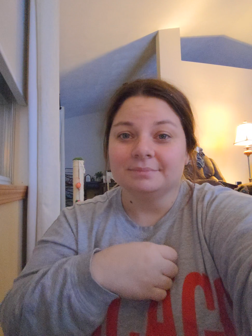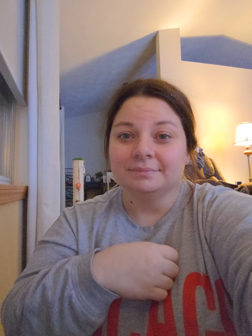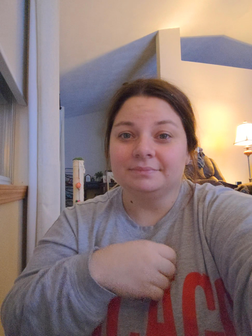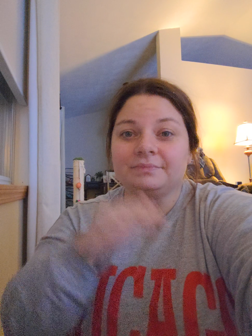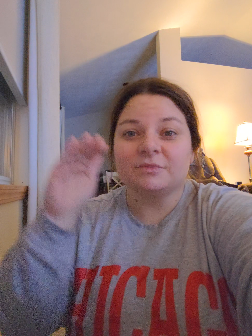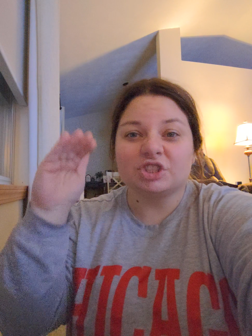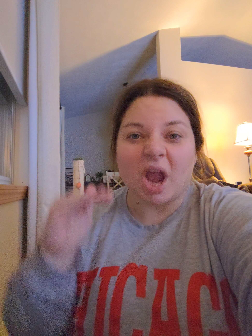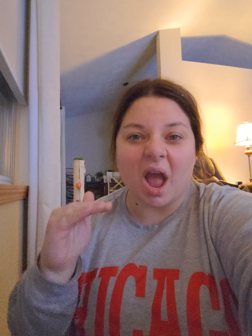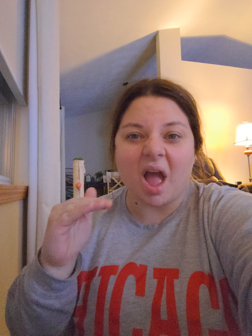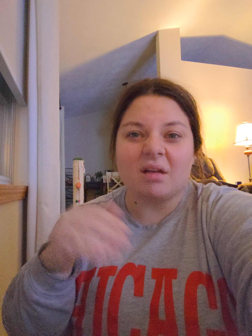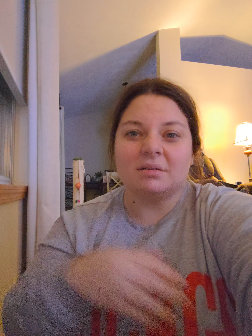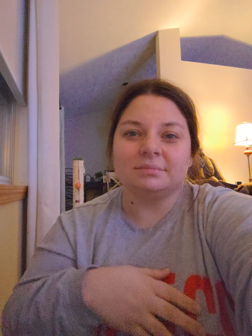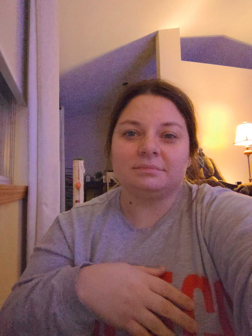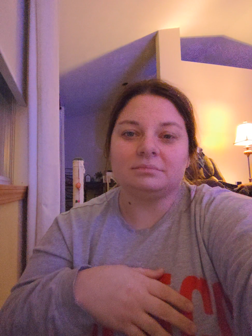child